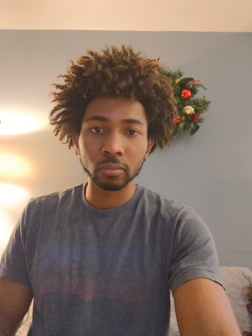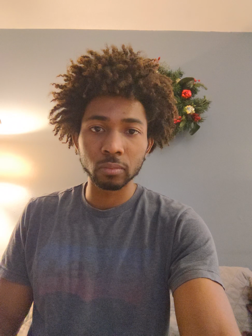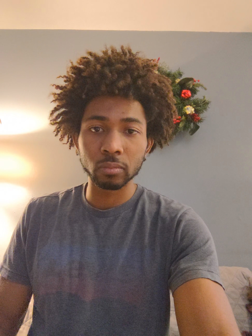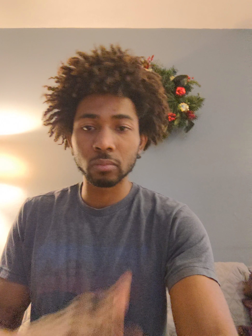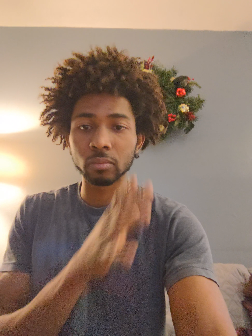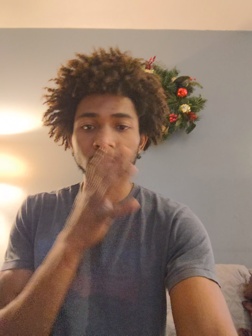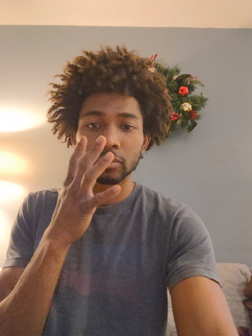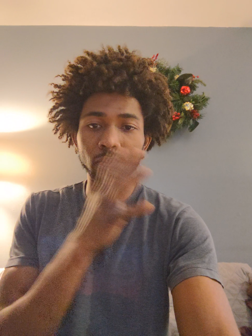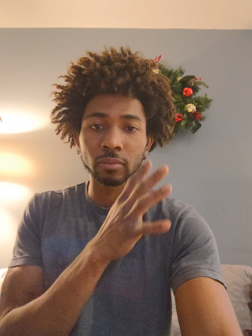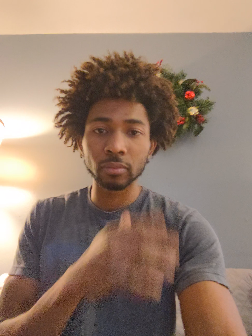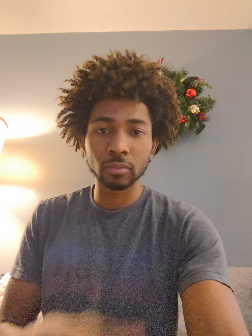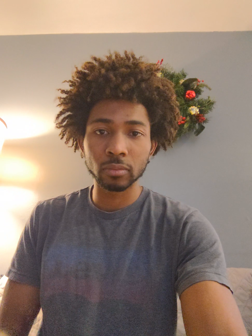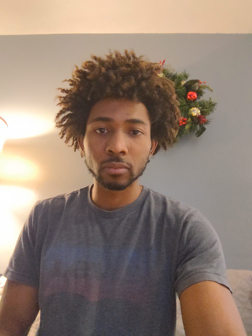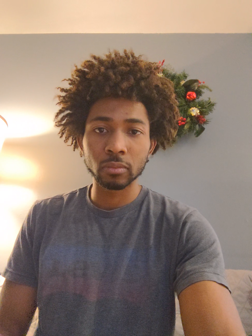farm